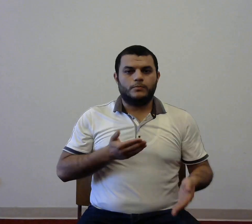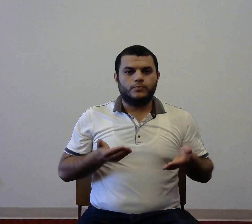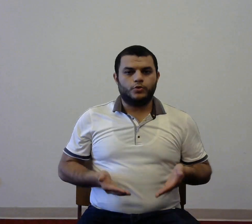bura